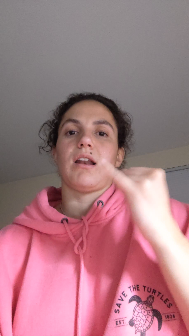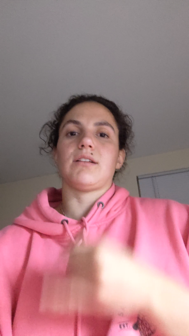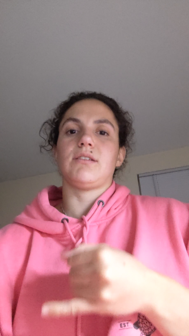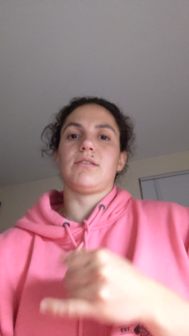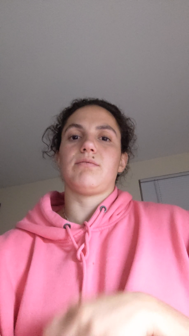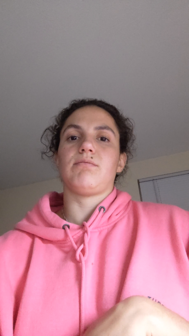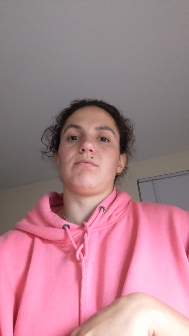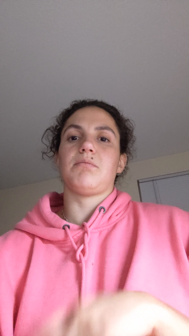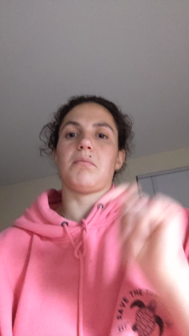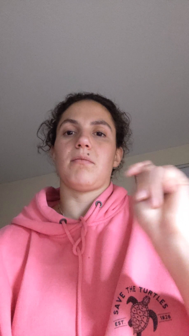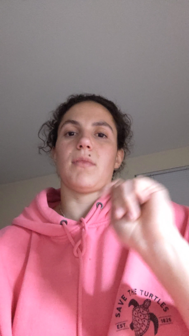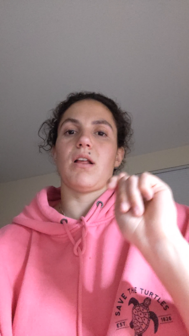bathroom